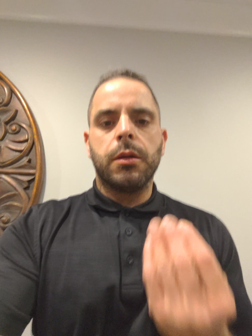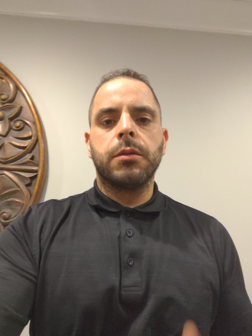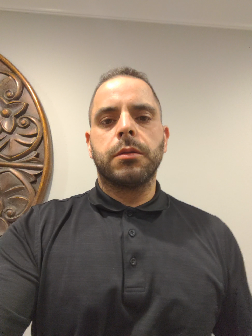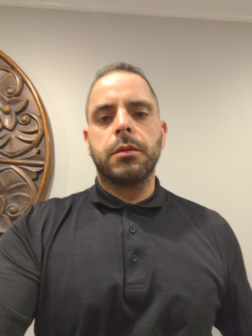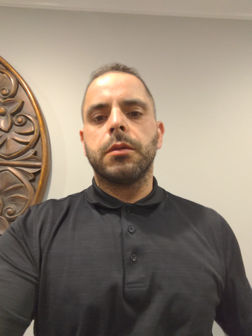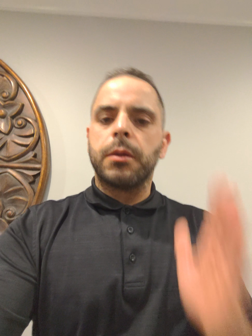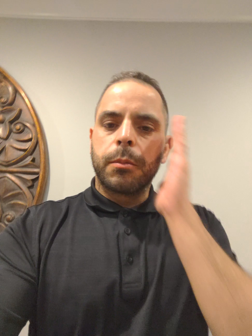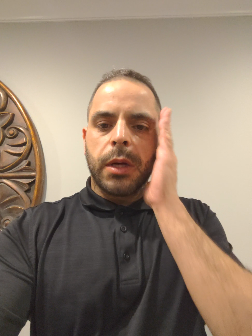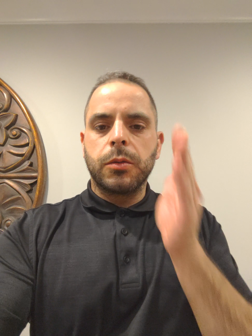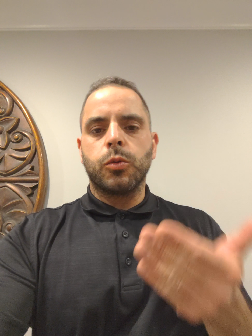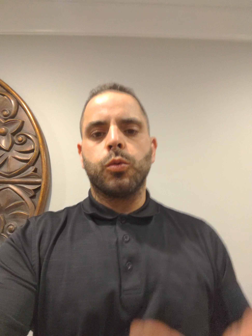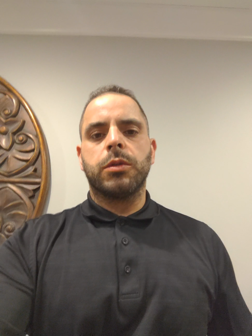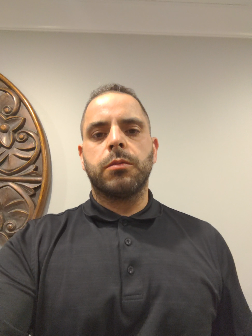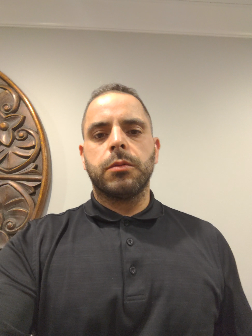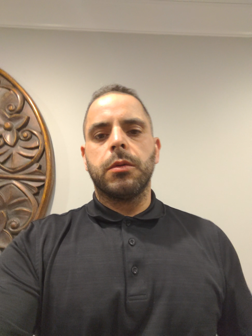bedroom